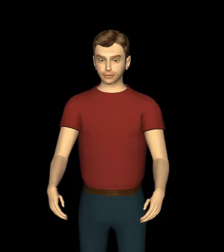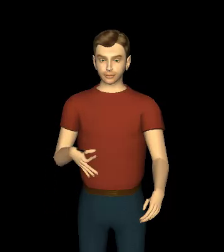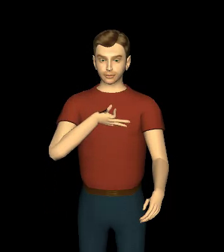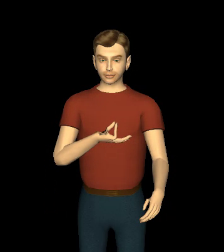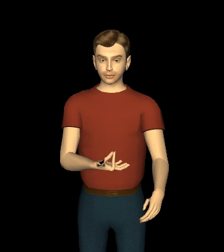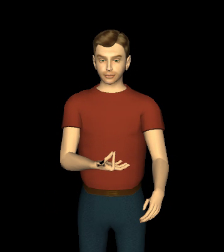ابن